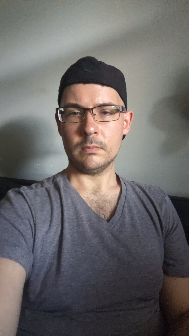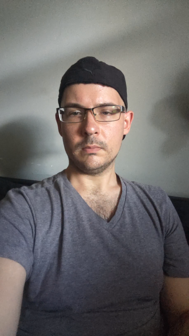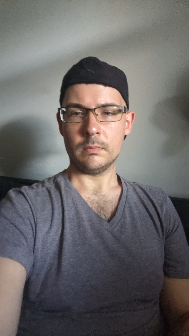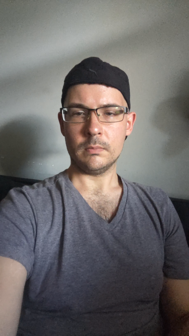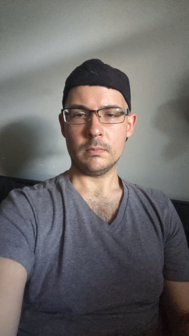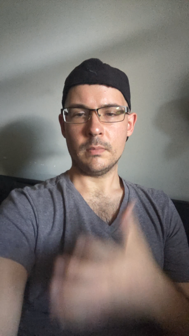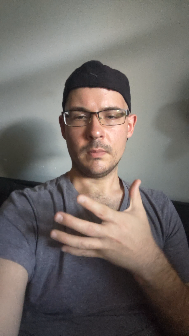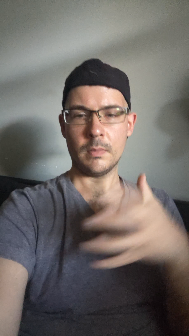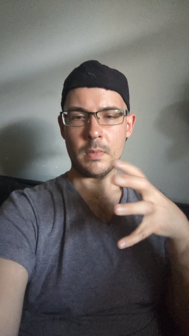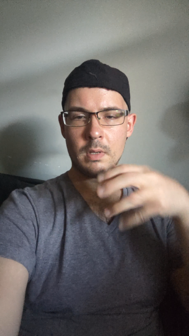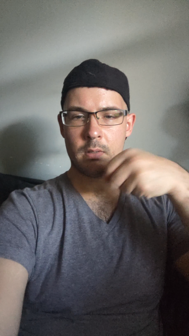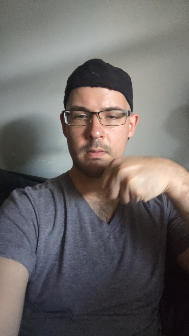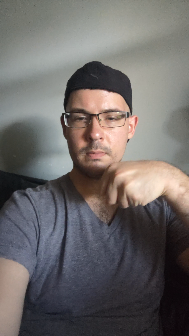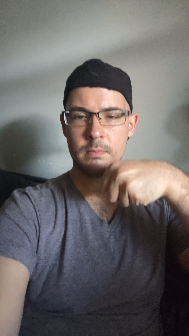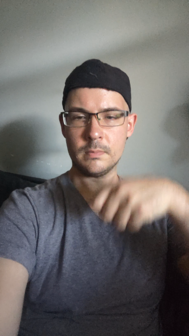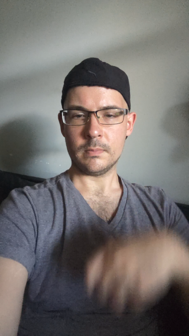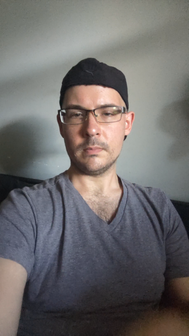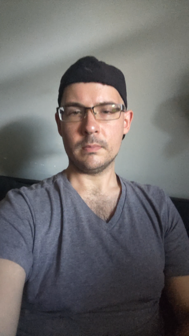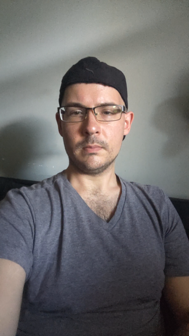bucket